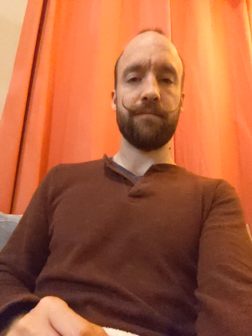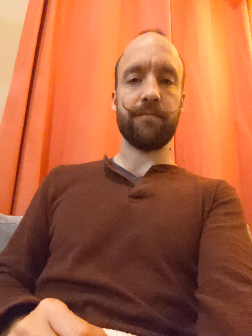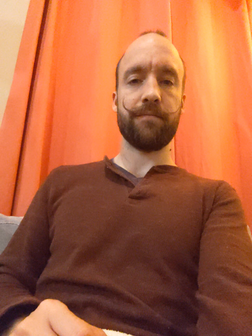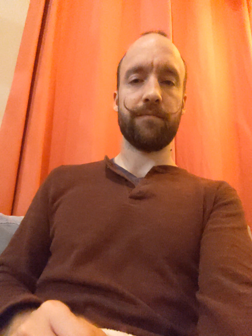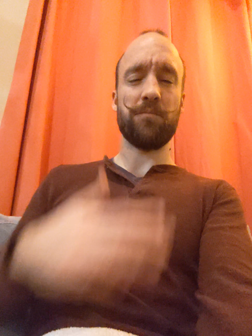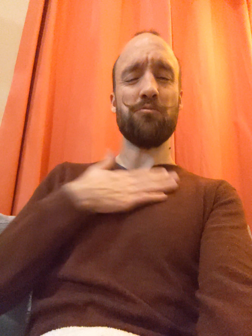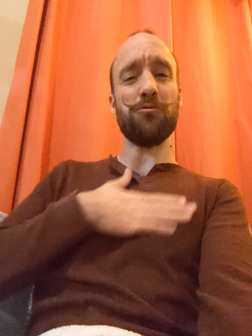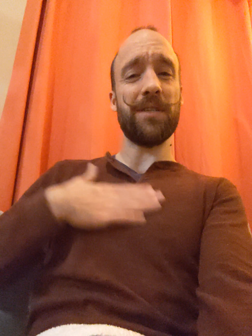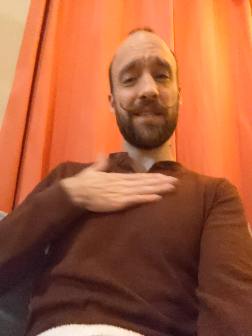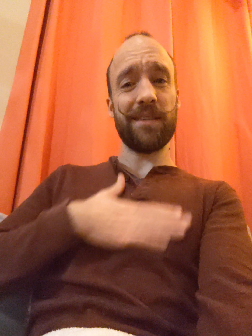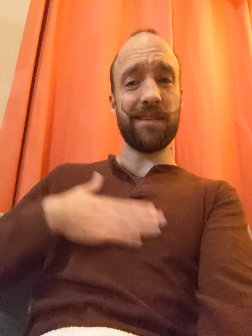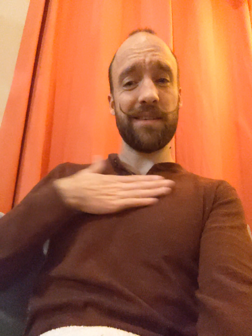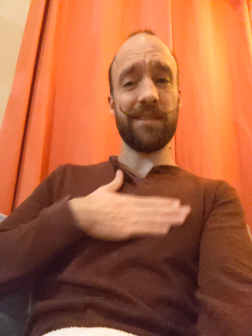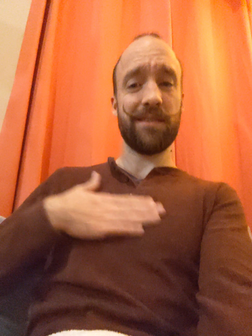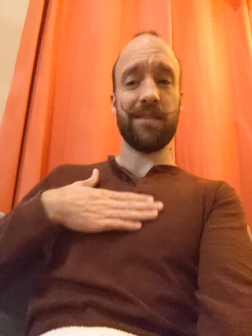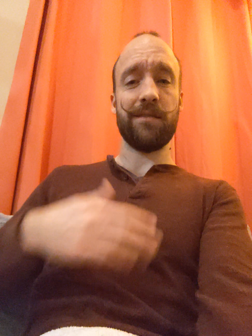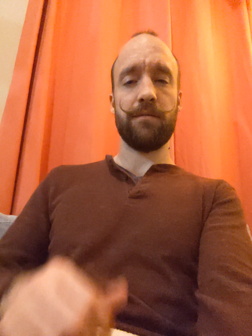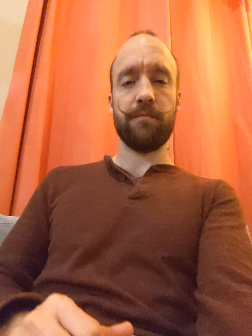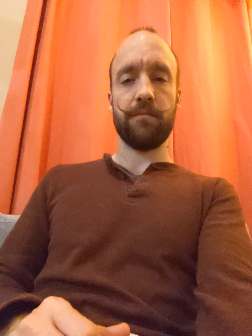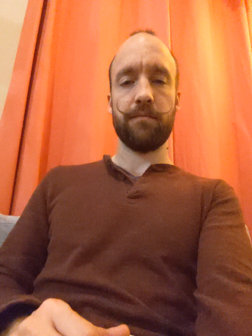please